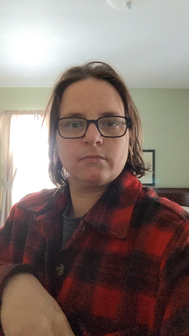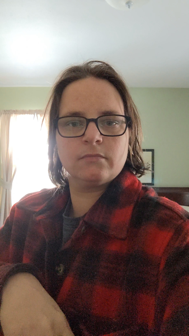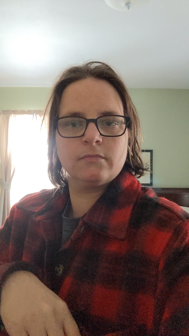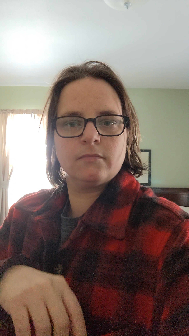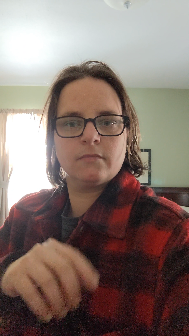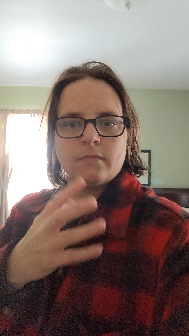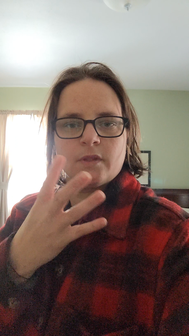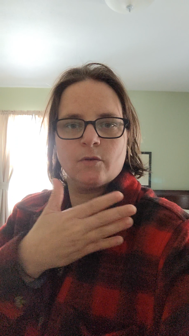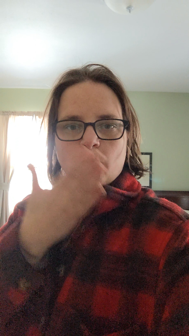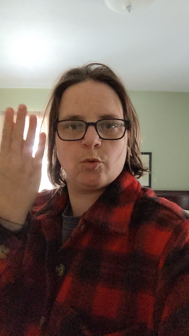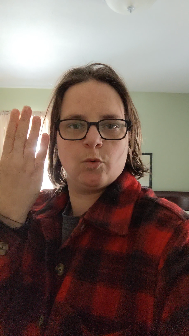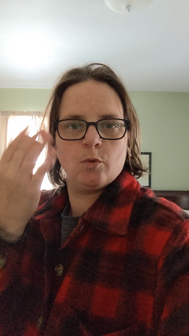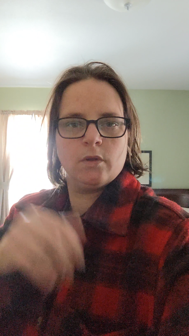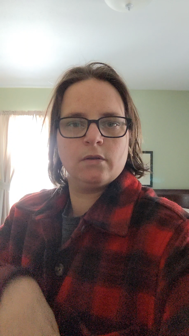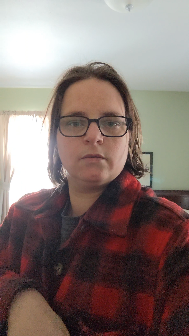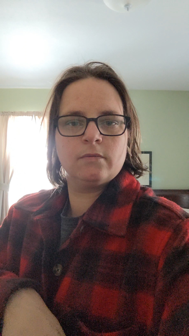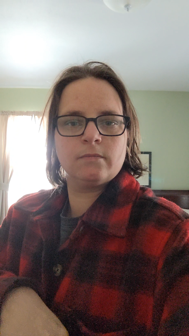all gone